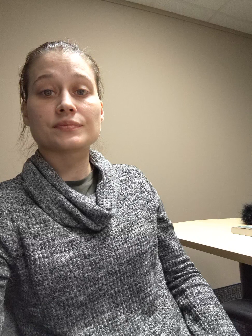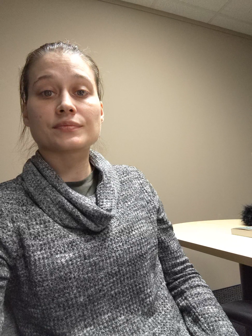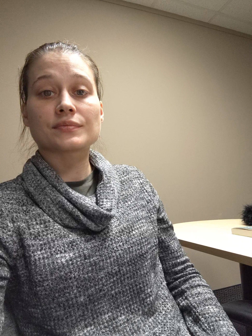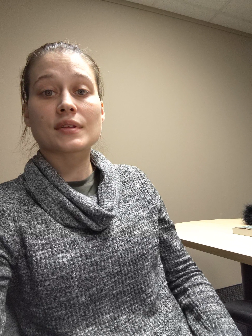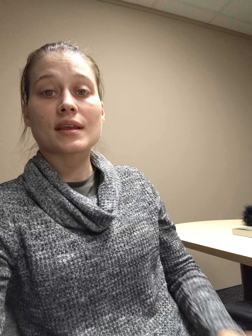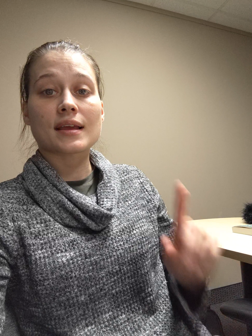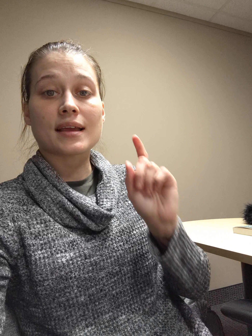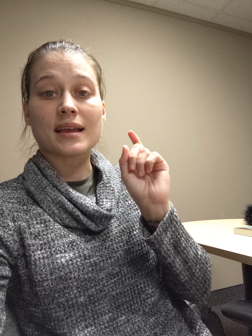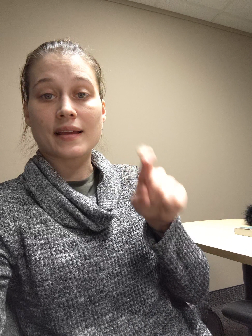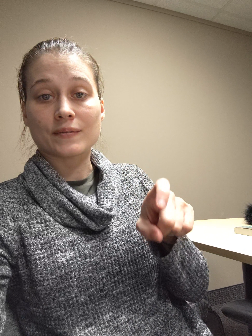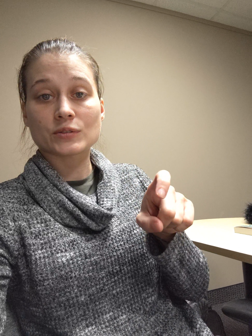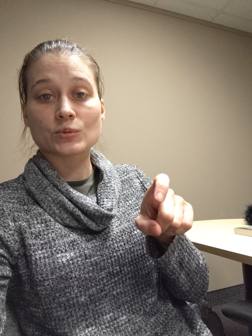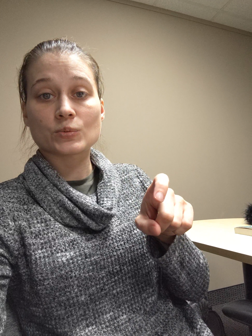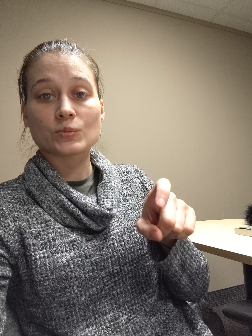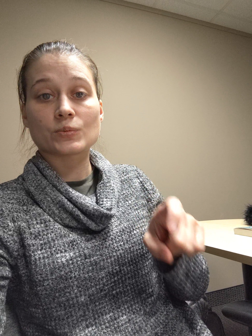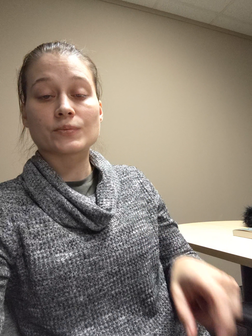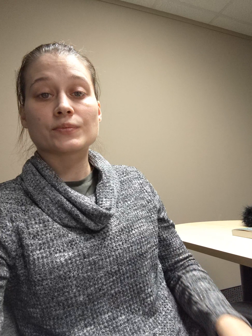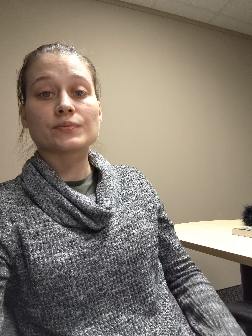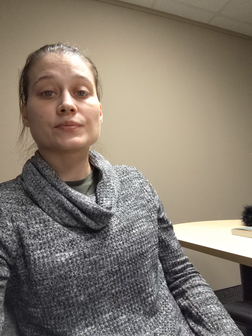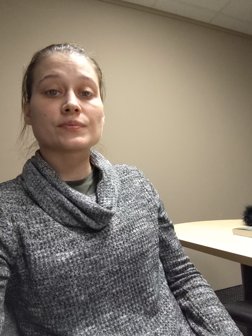have to